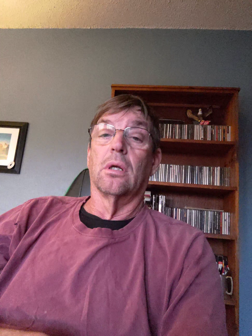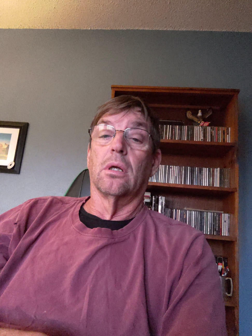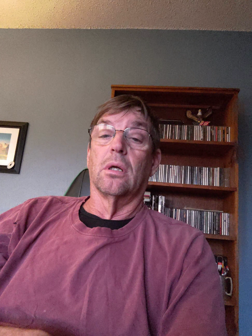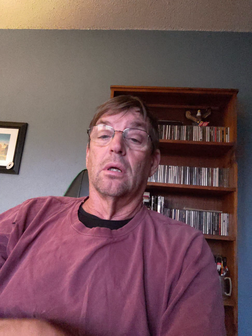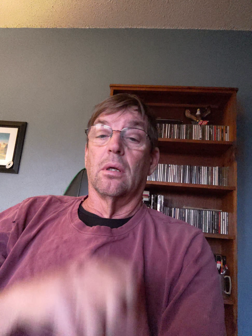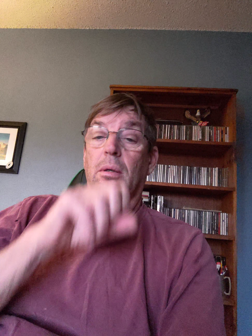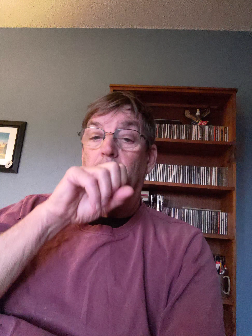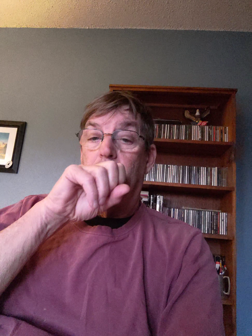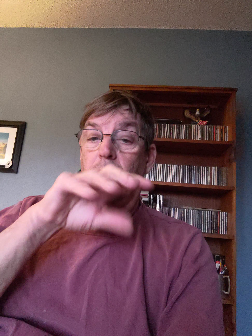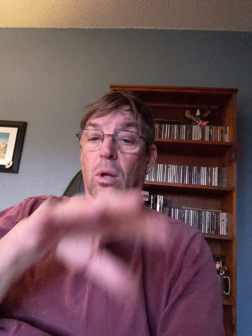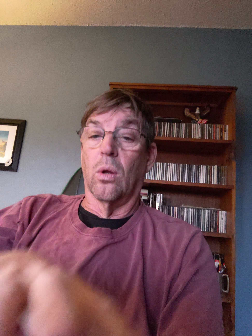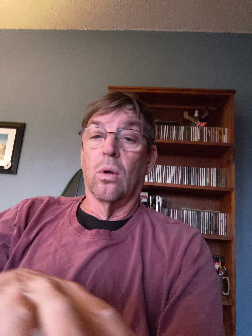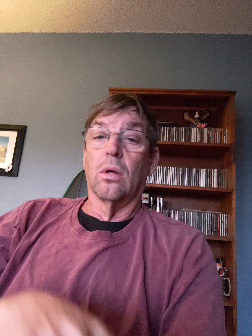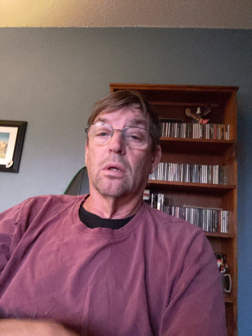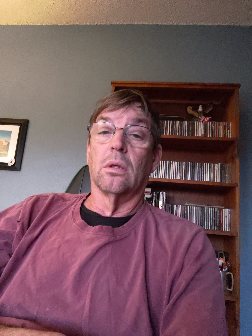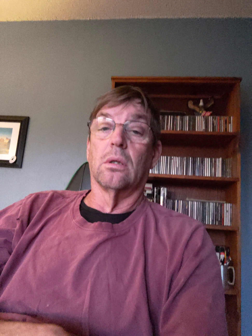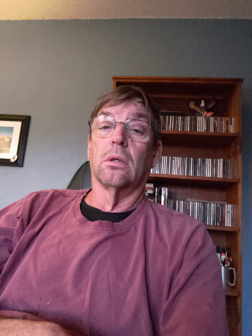blow